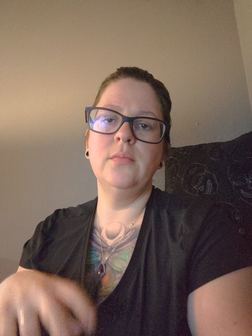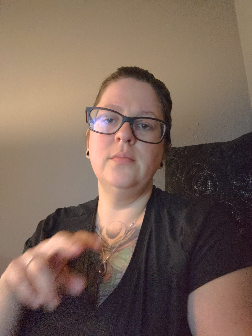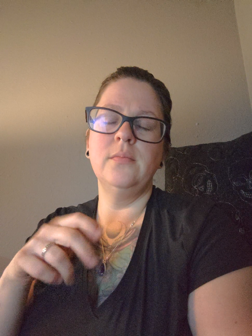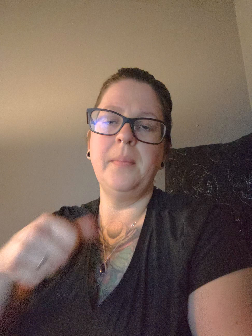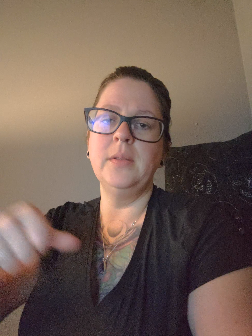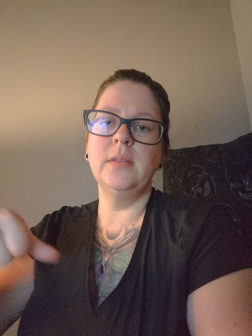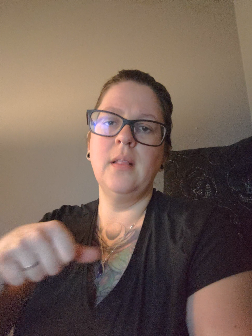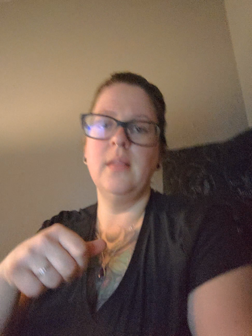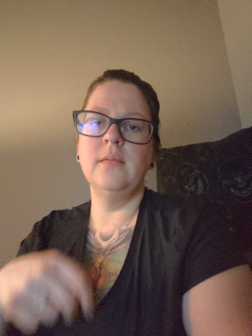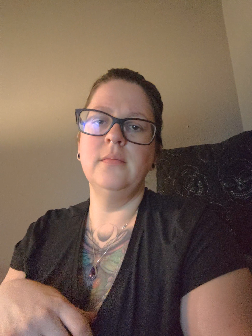puzzle